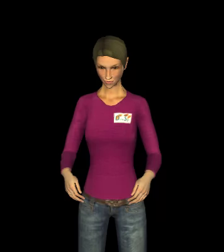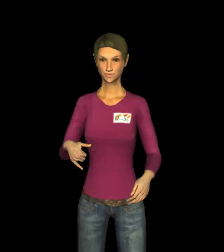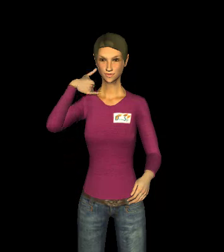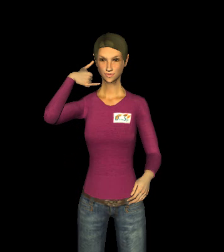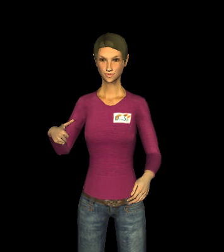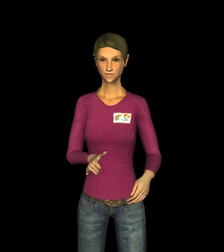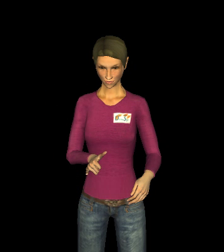يتصل هاتفيا